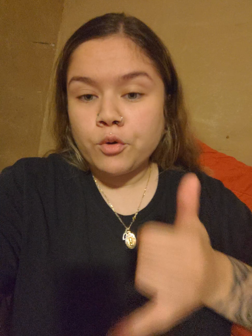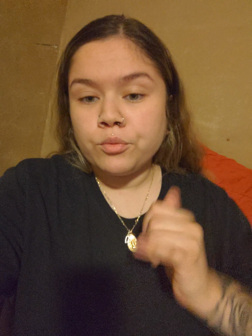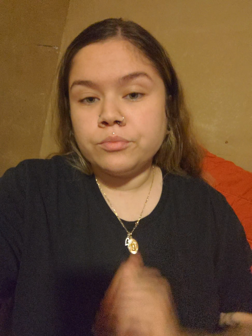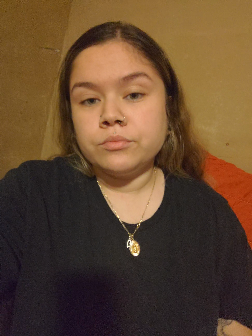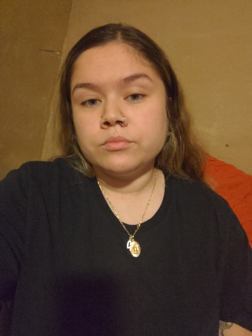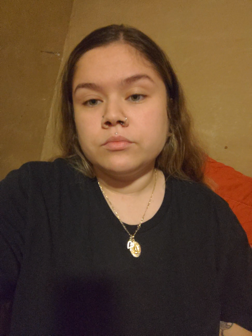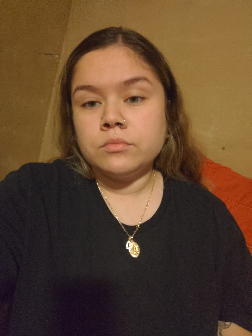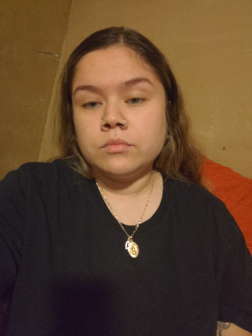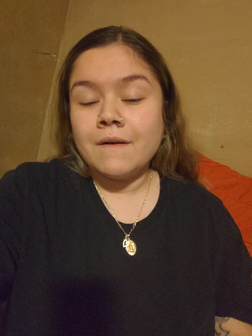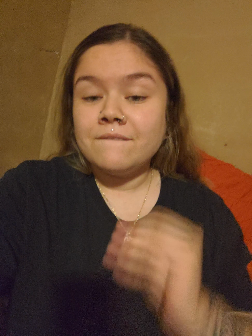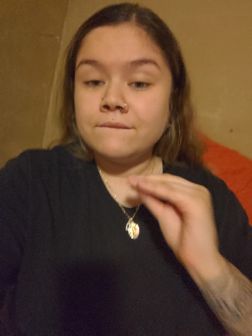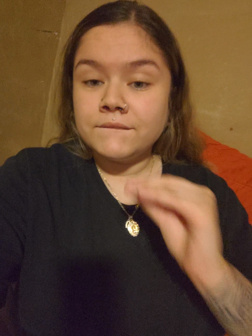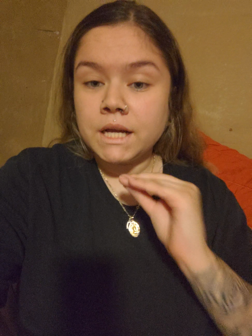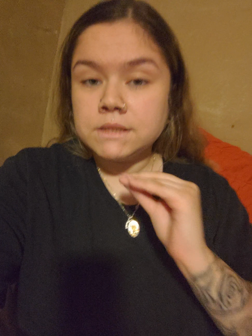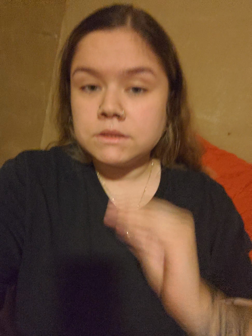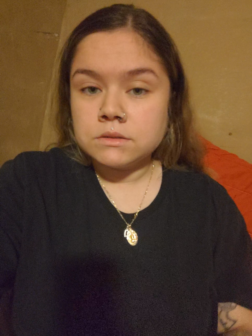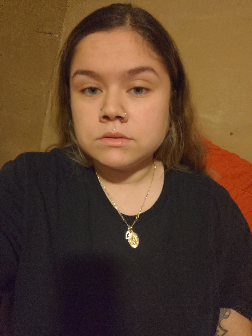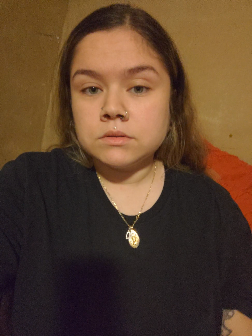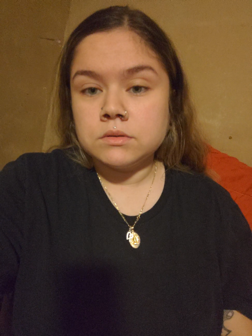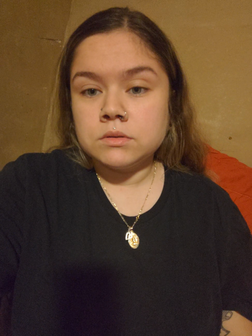fix